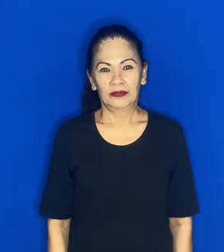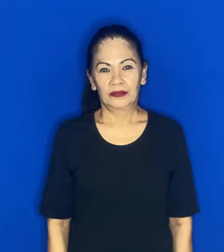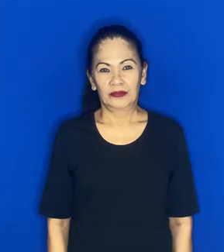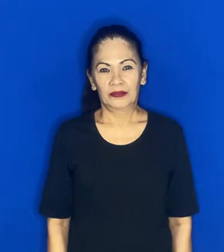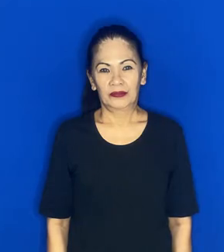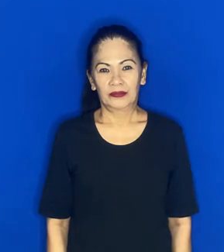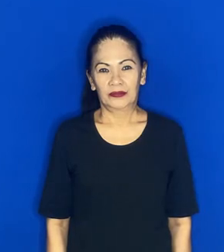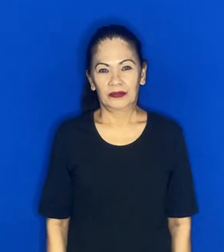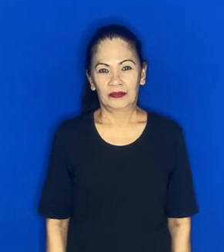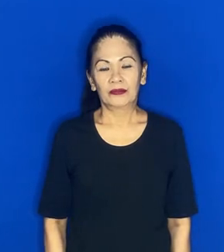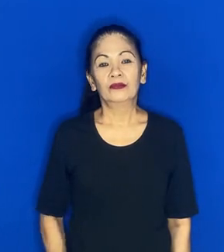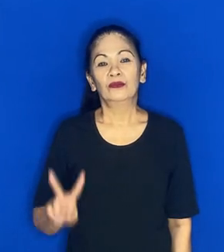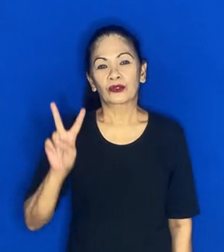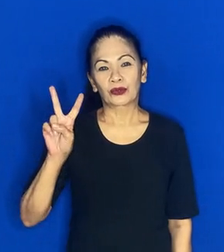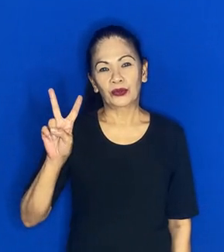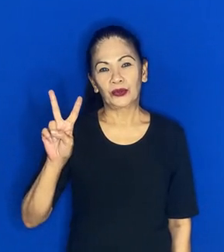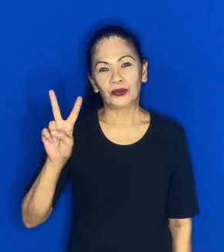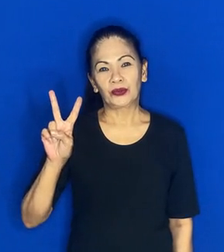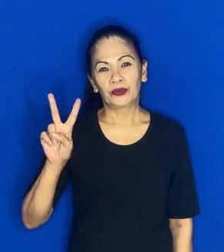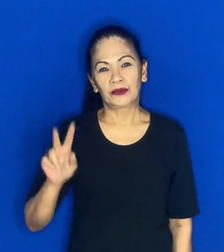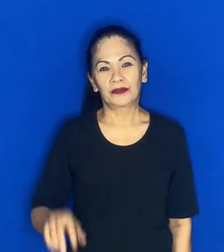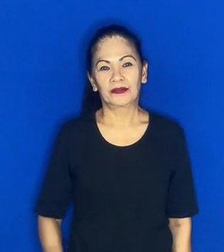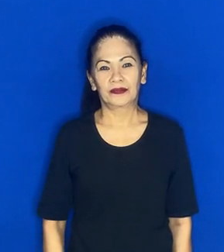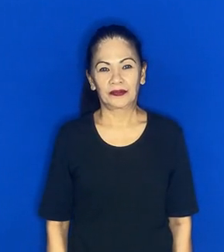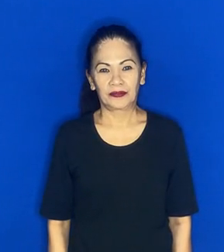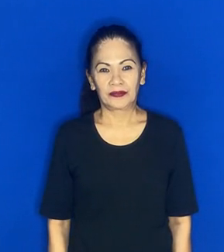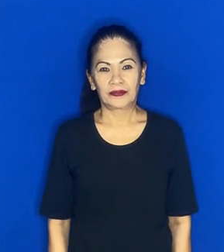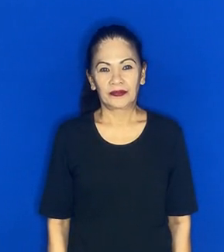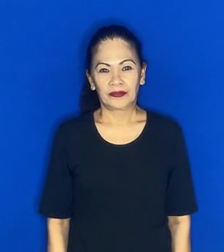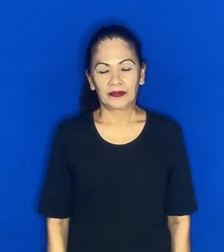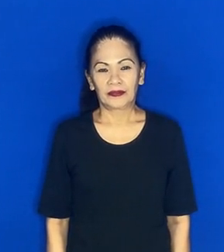two